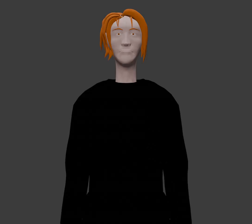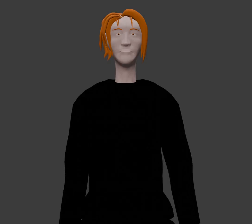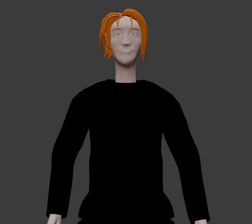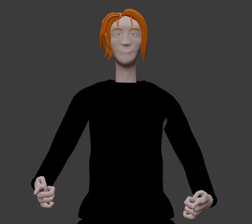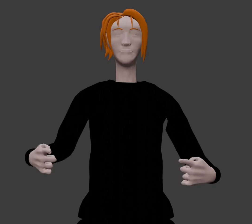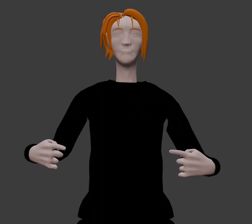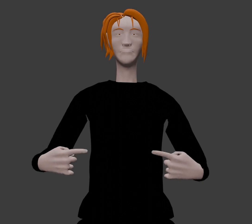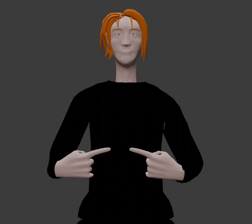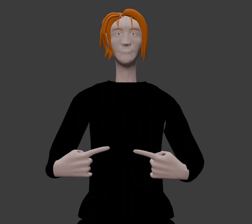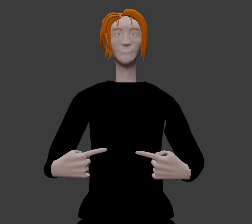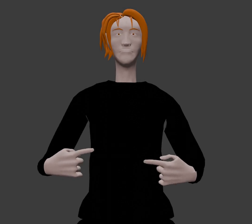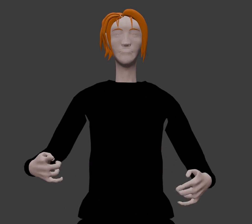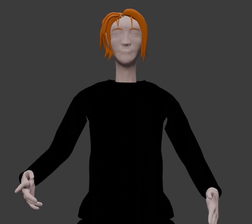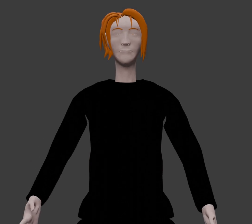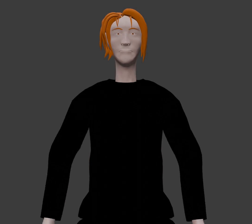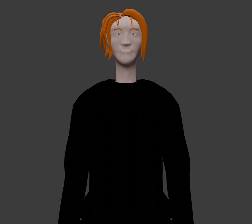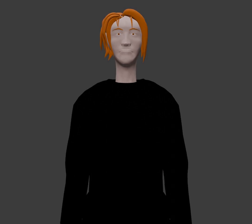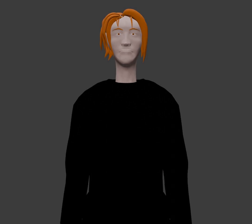Bang Up